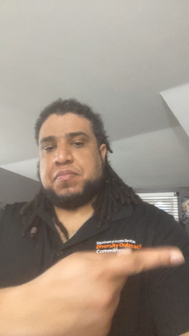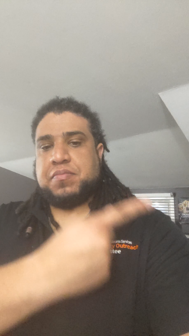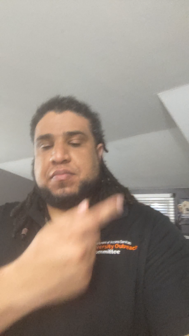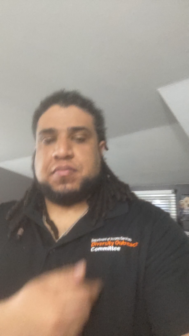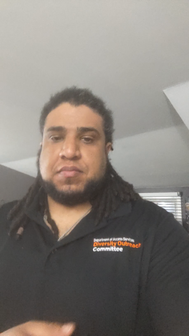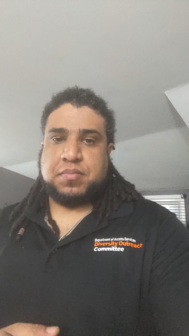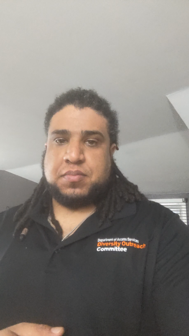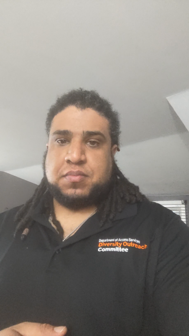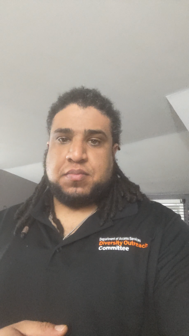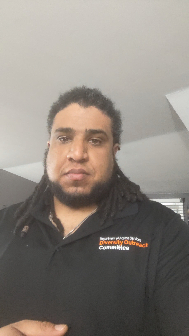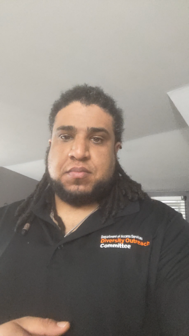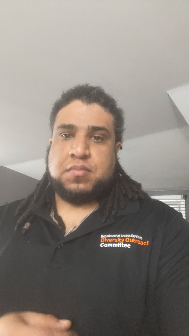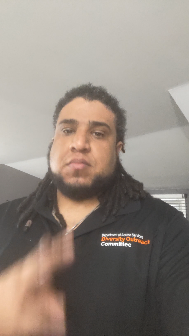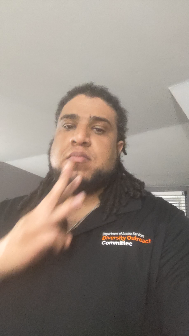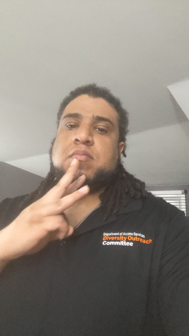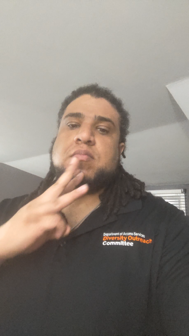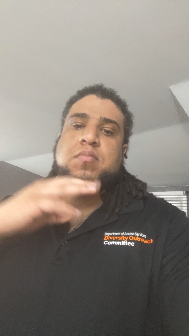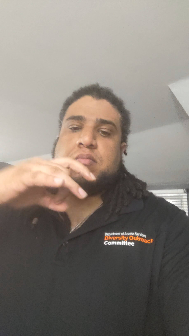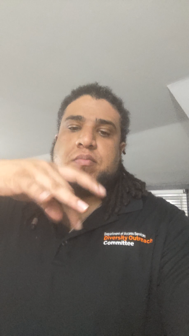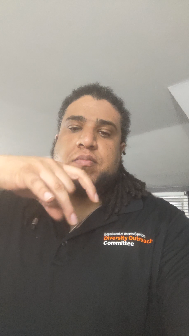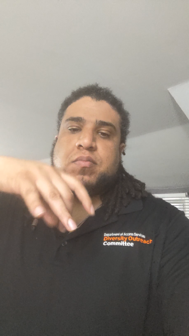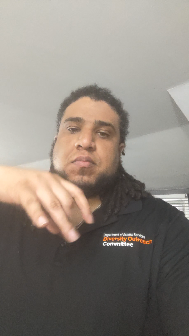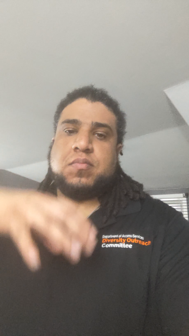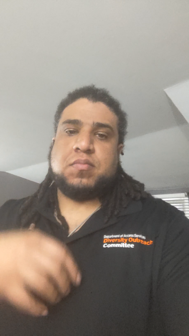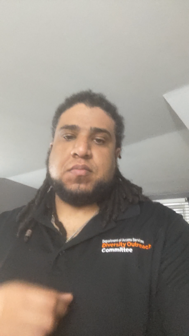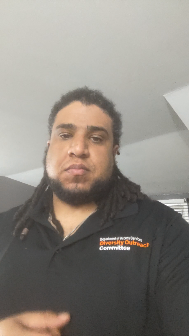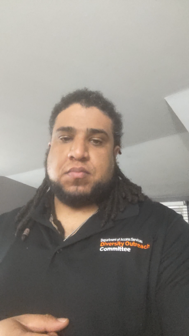melon